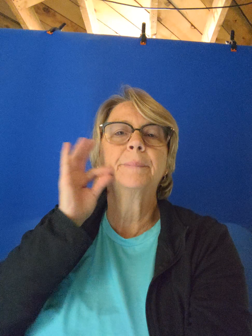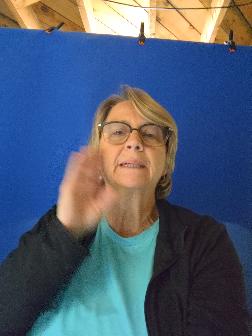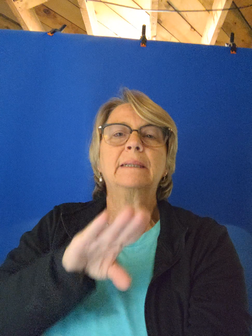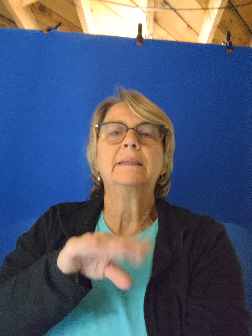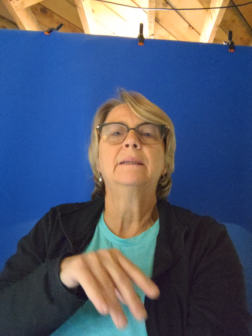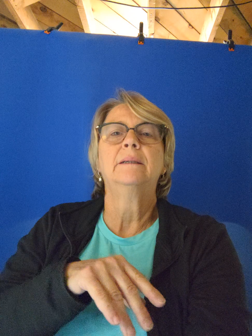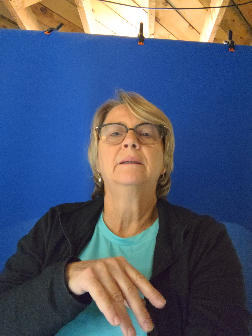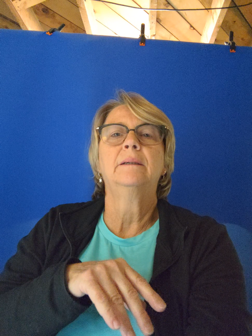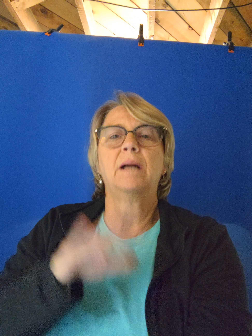bee